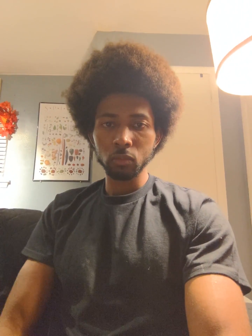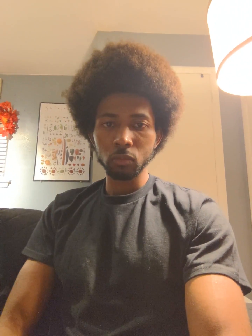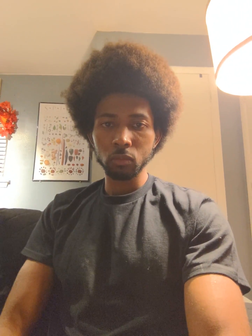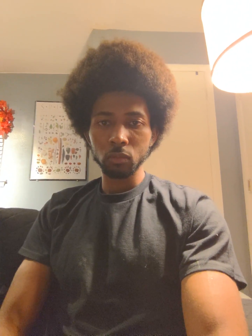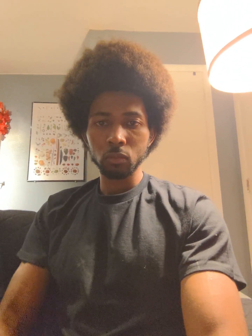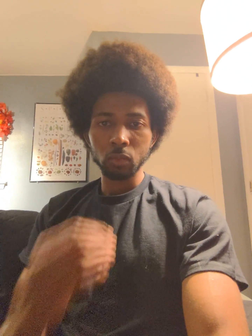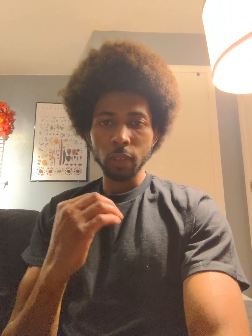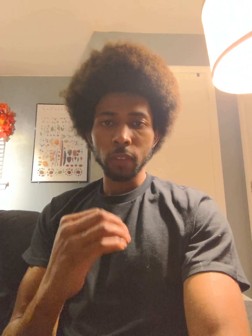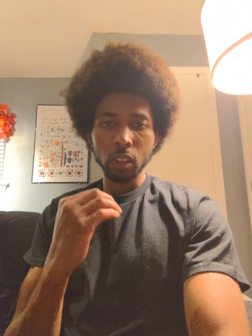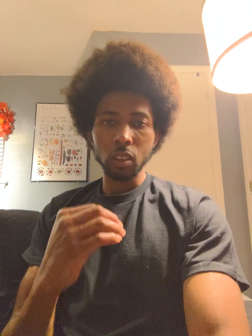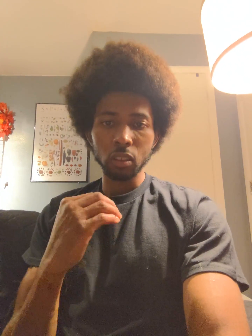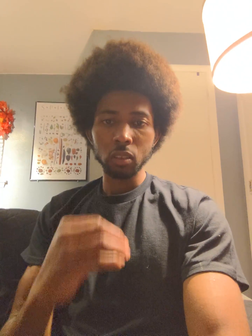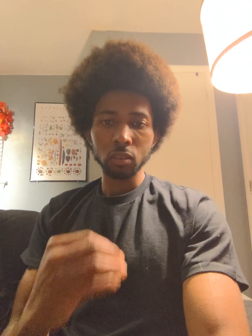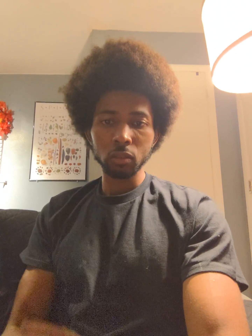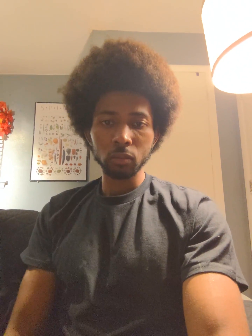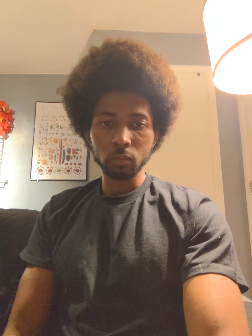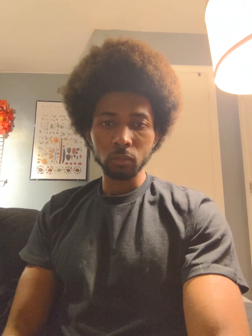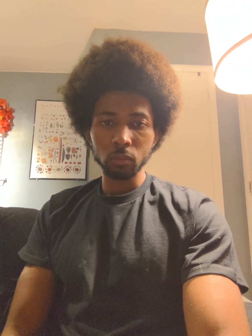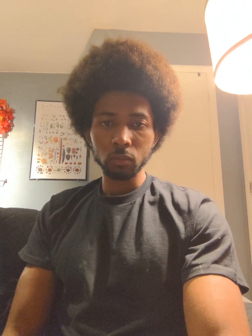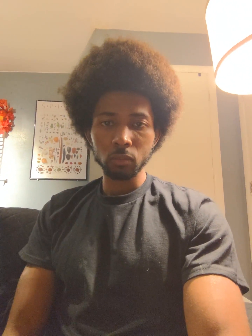fix